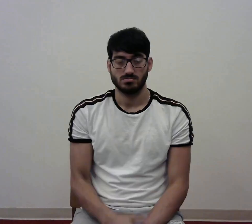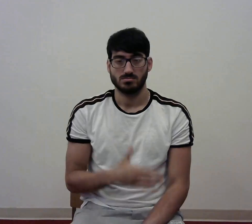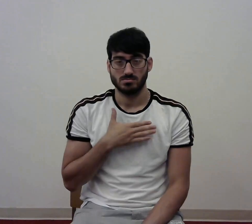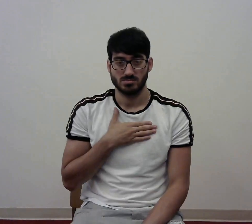mən